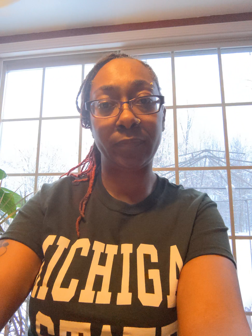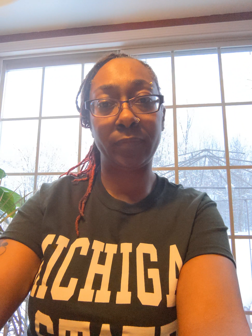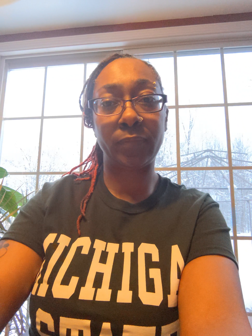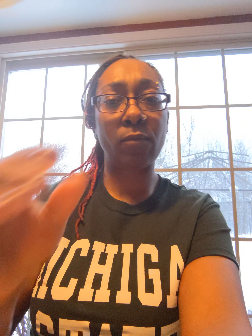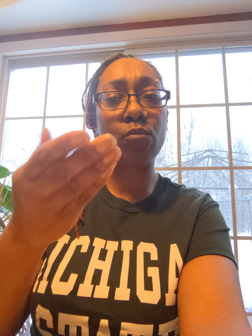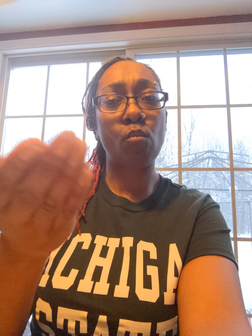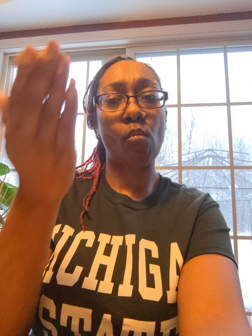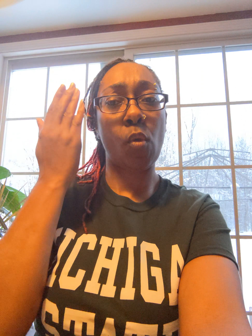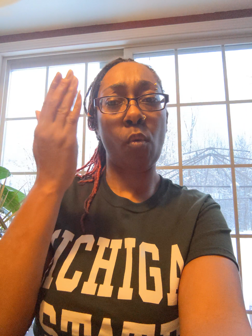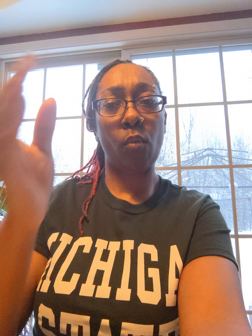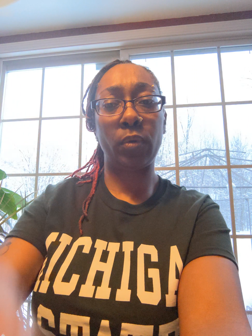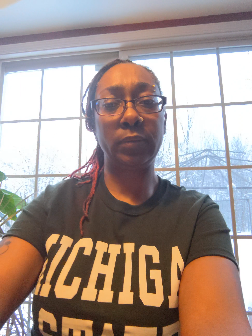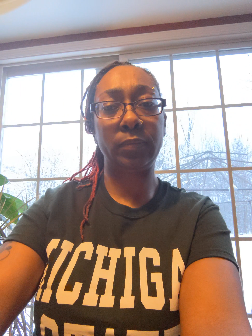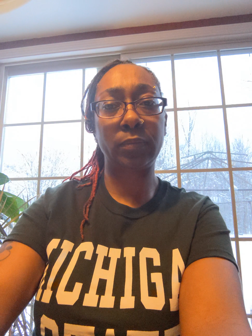morning